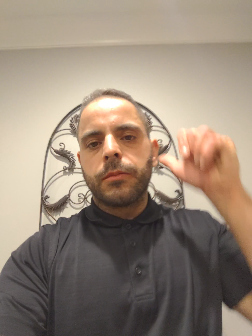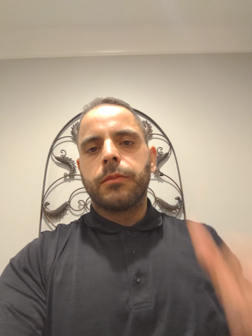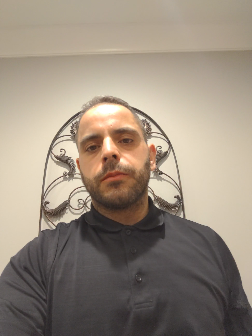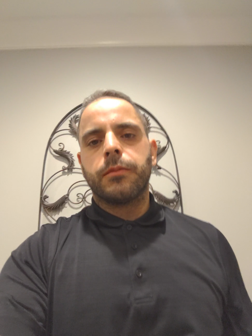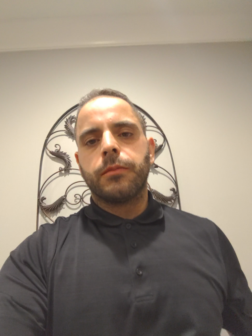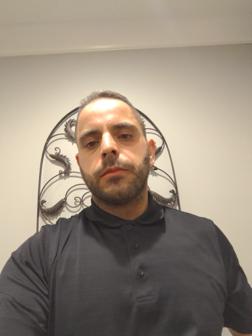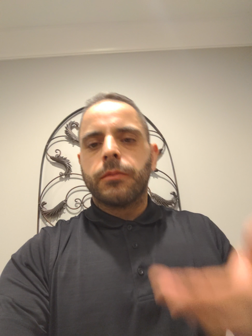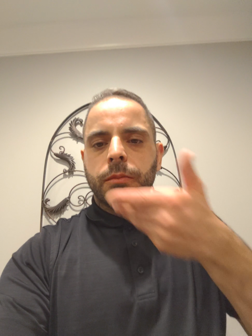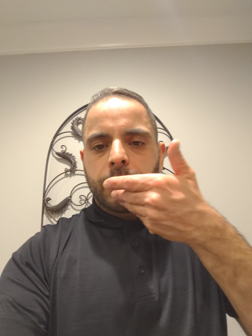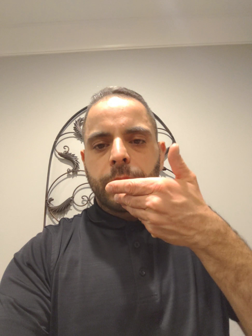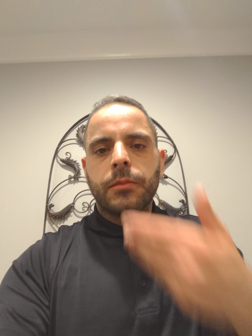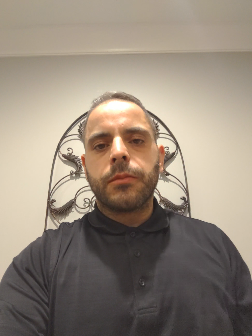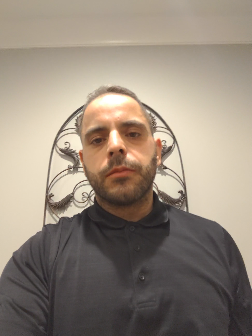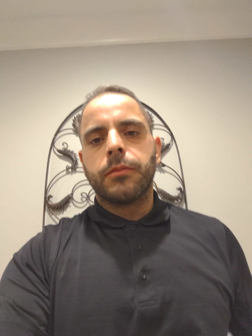pizza